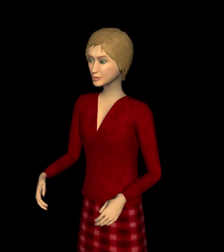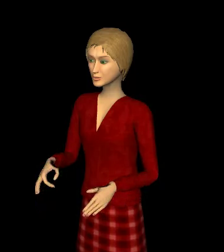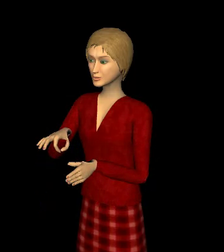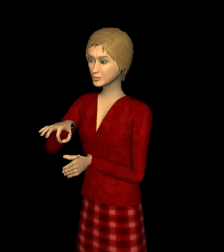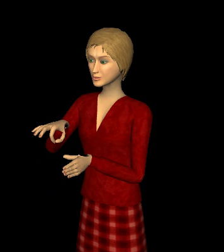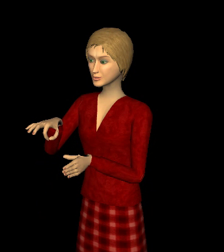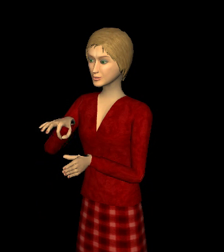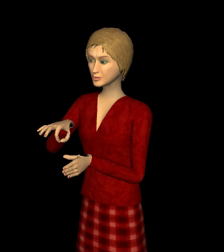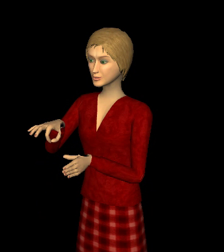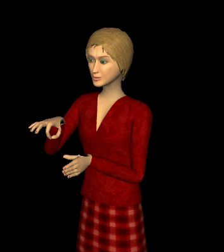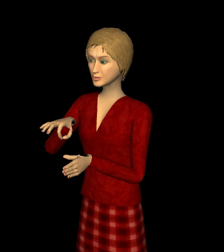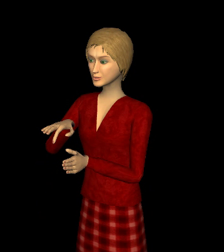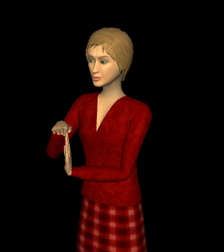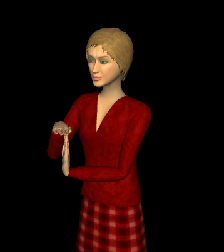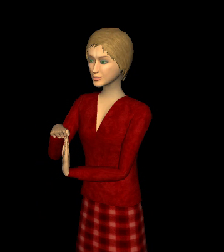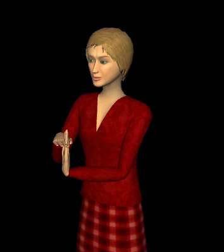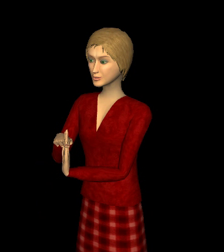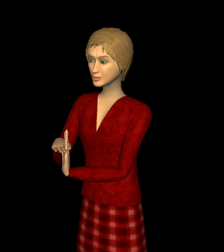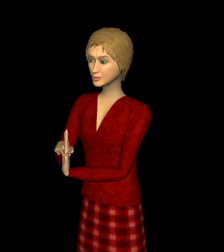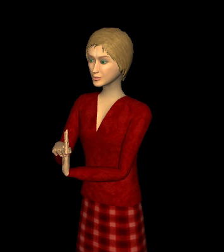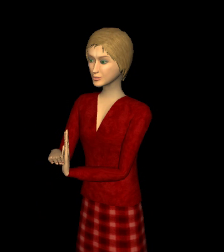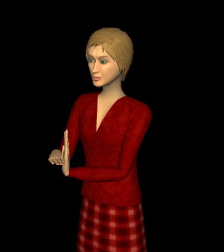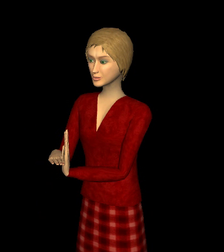وصفة